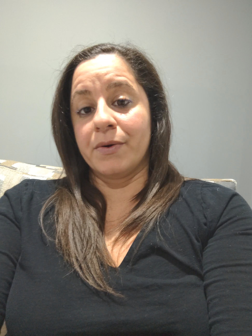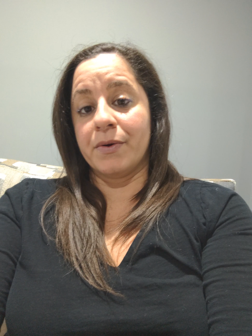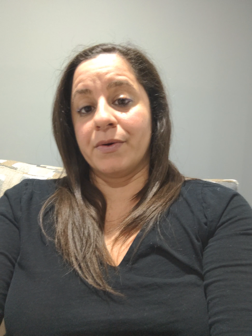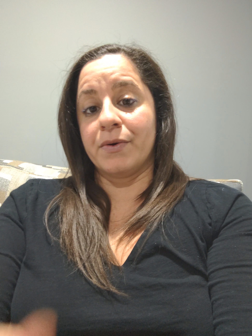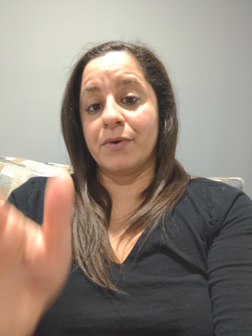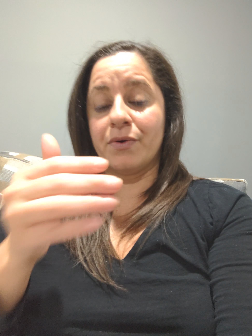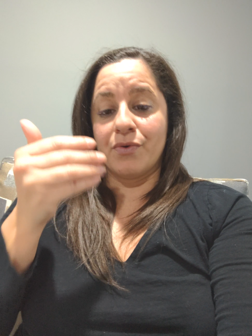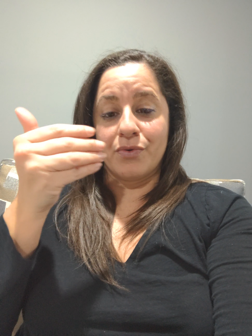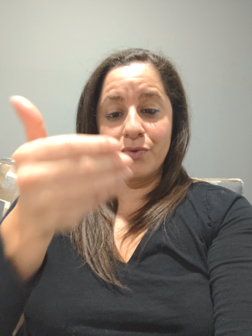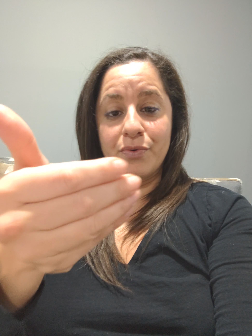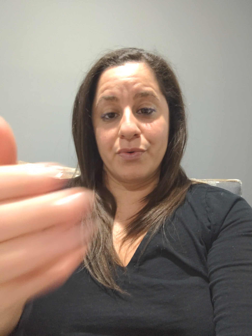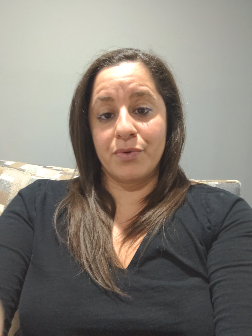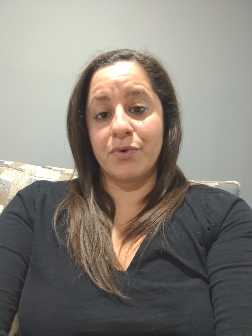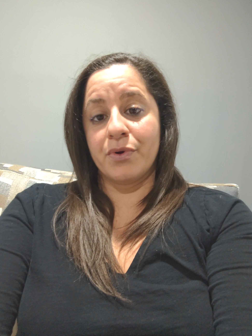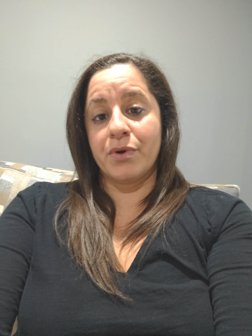close